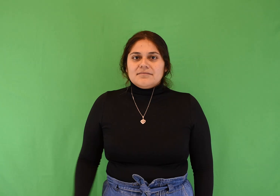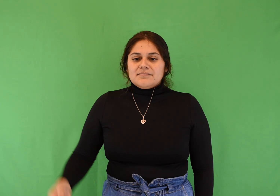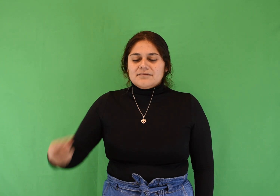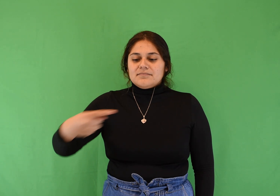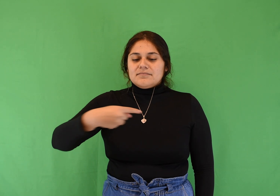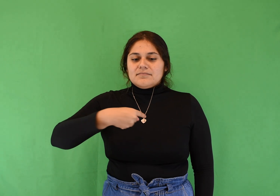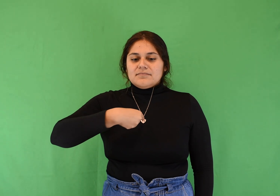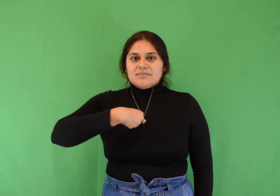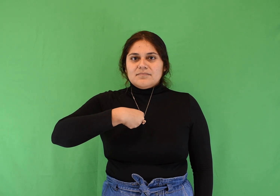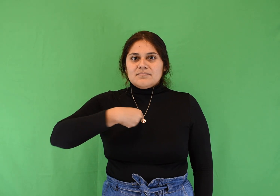yo